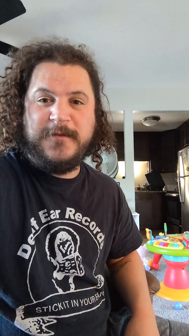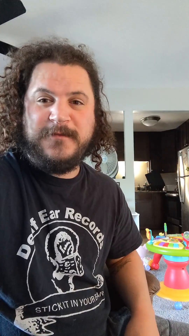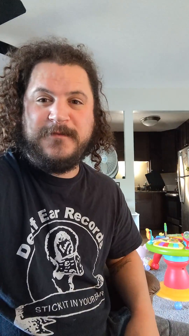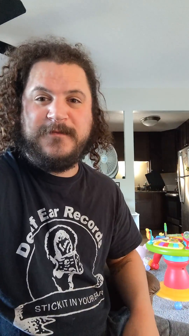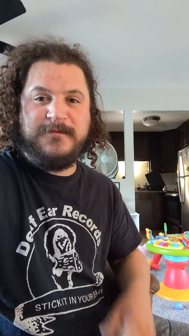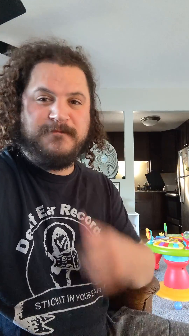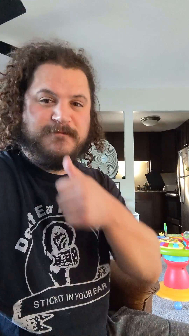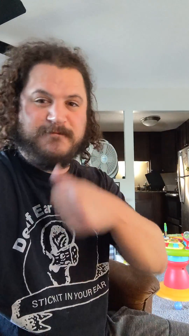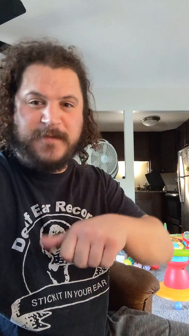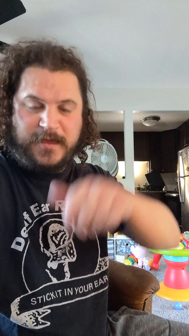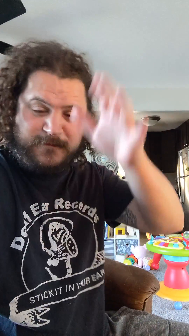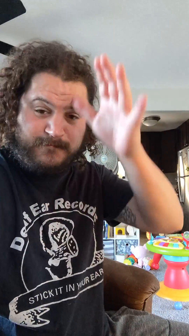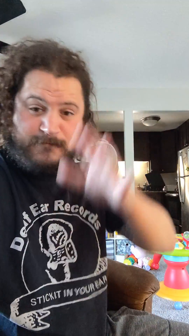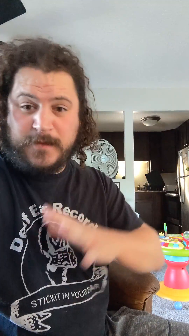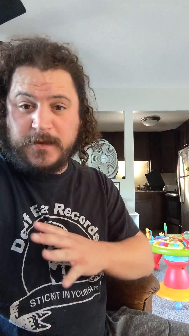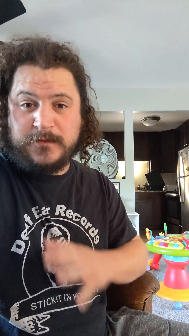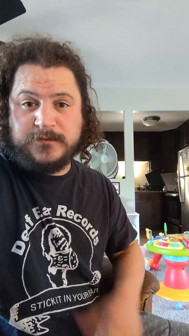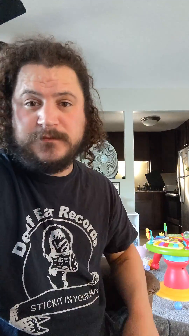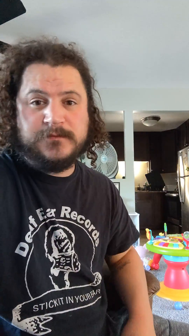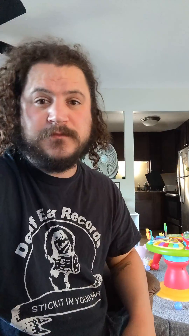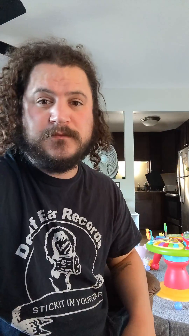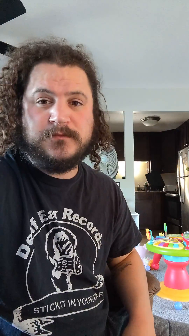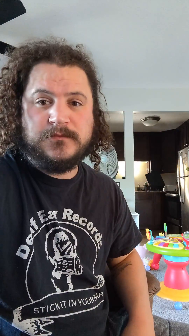mailman